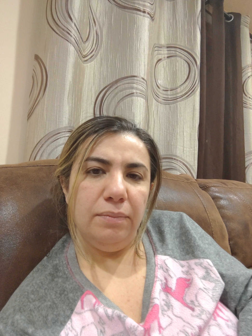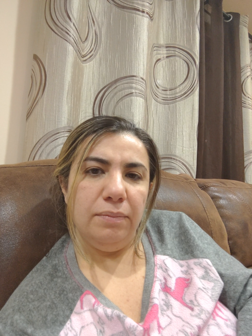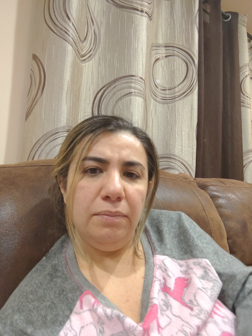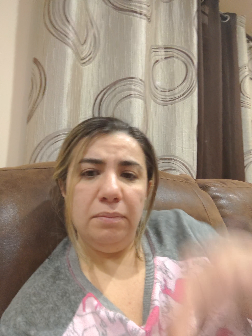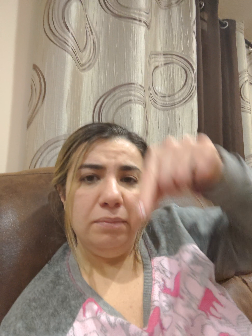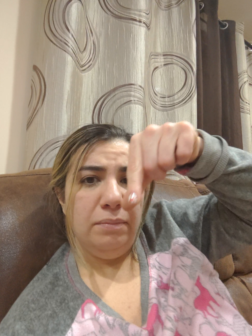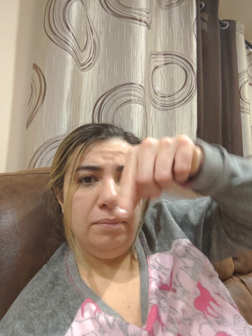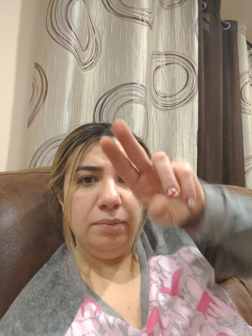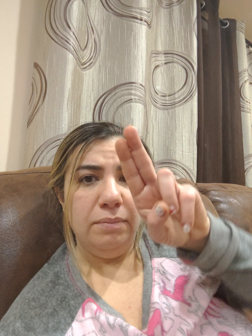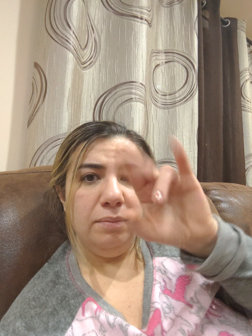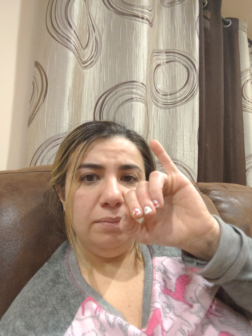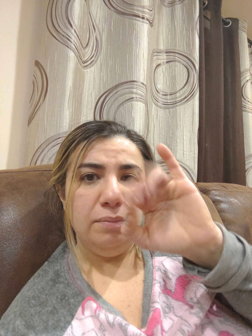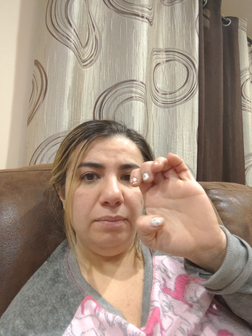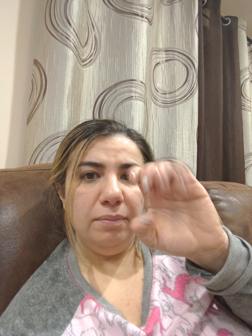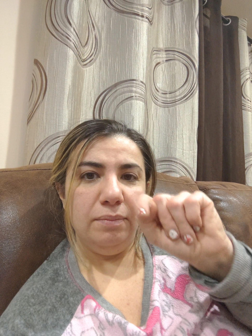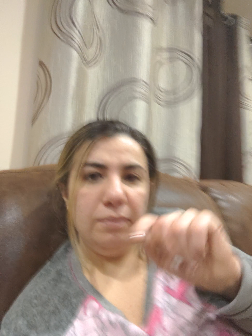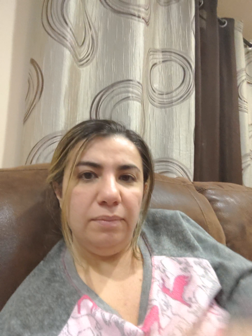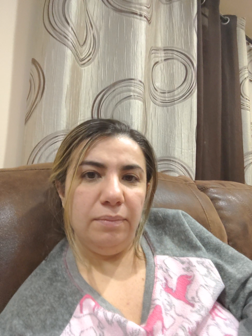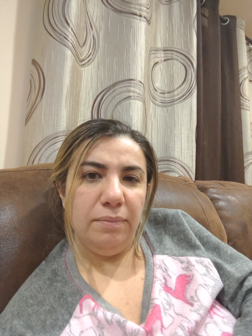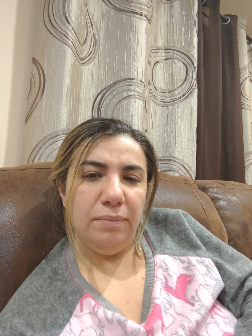quiet